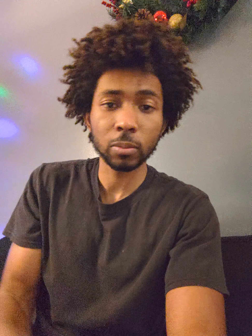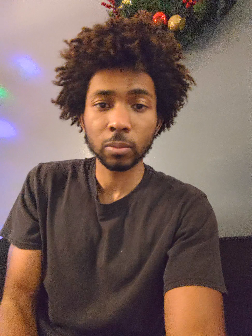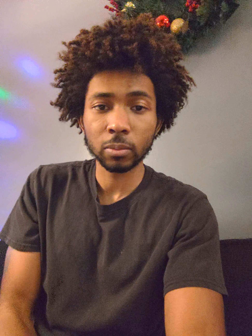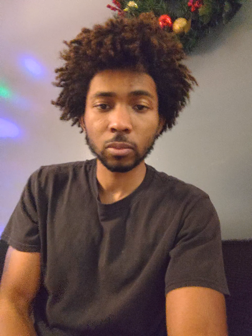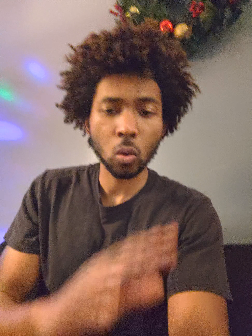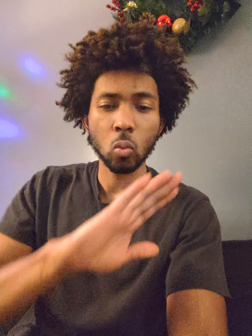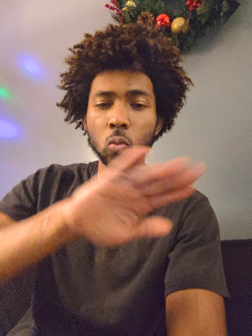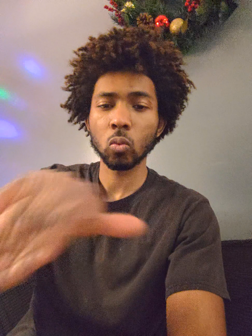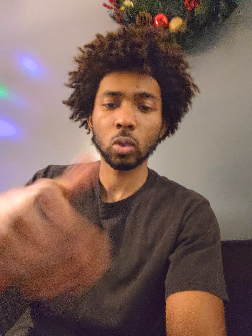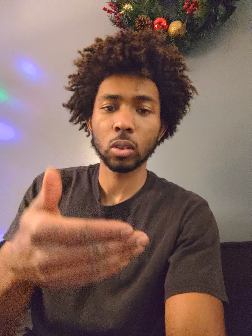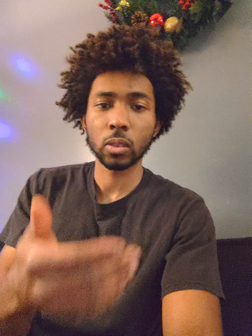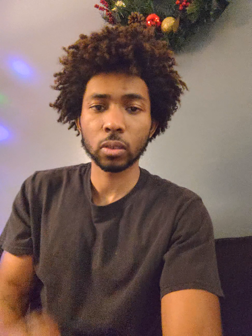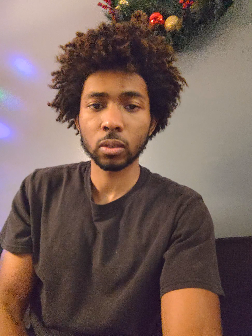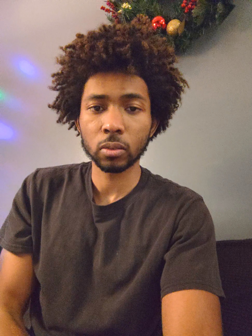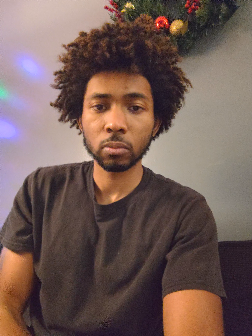all